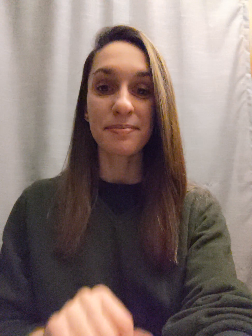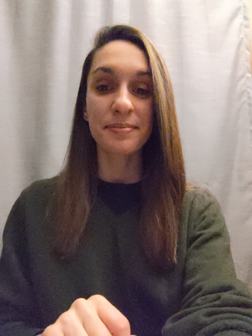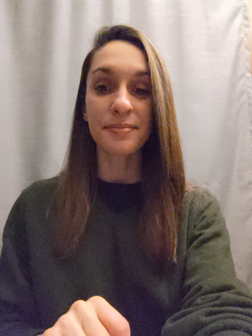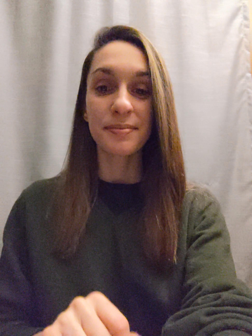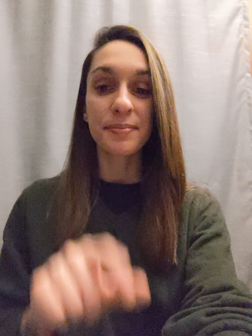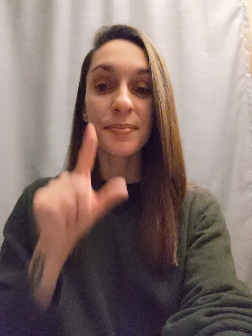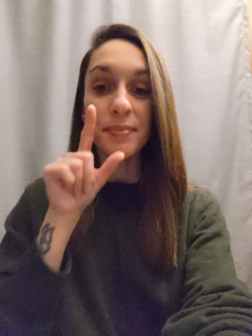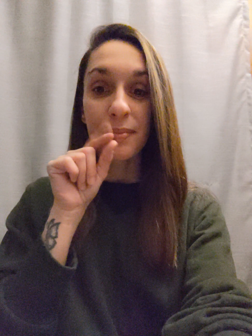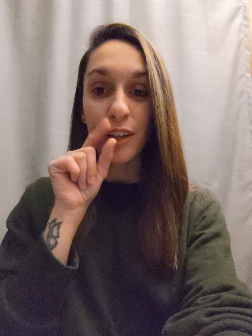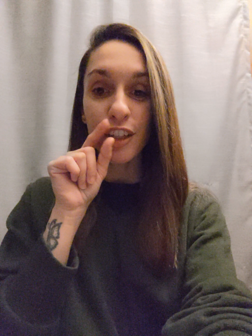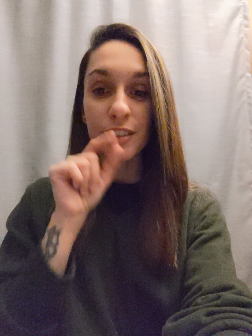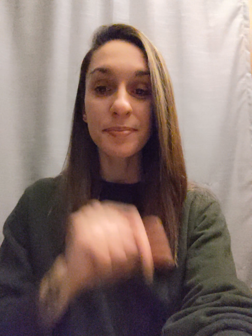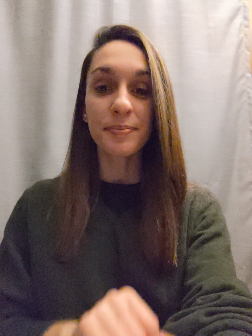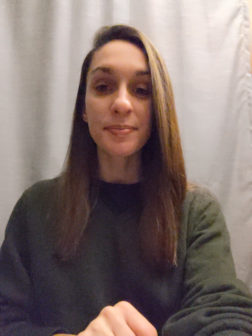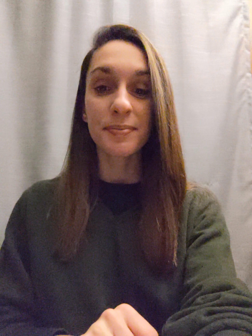bird